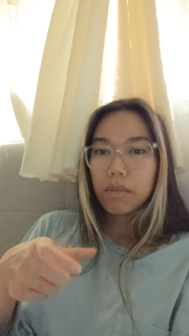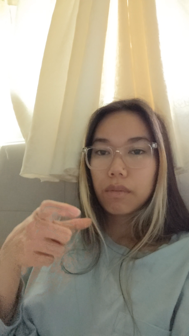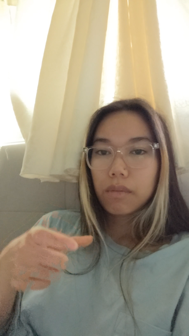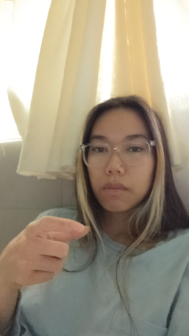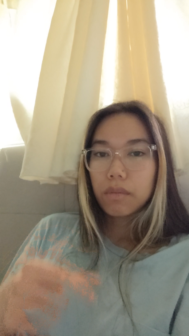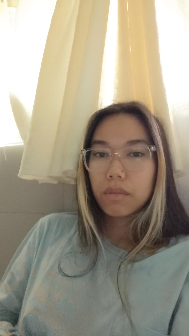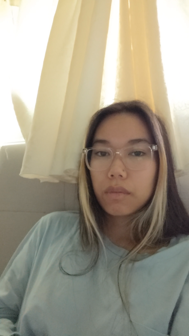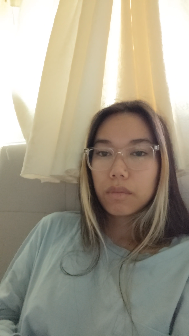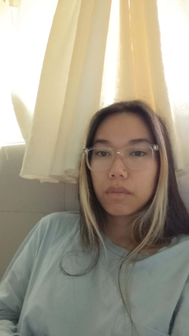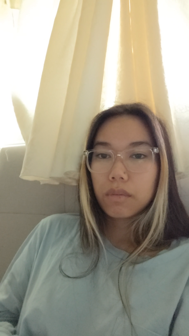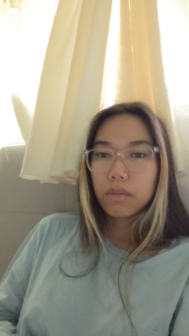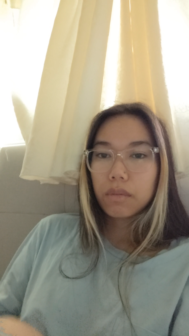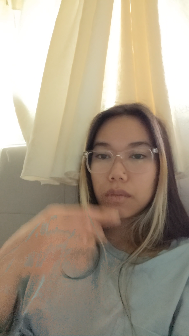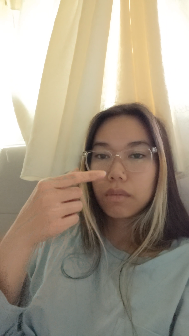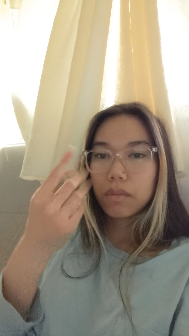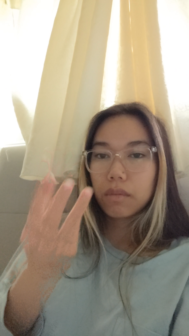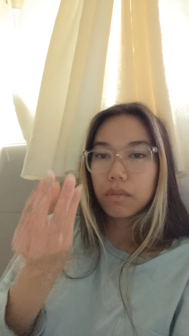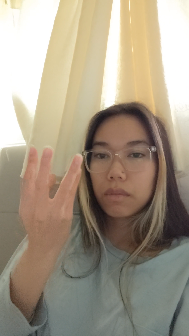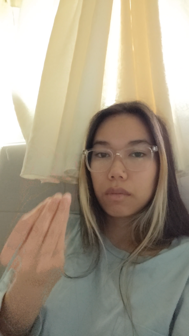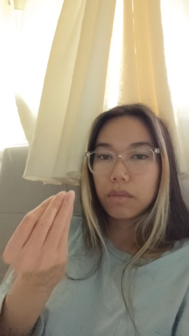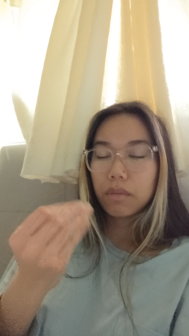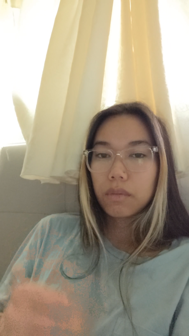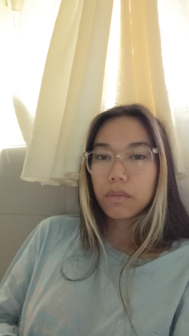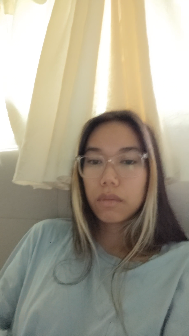gentle